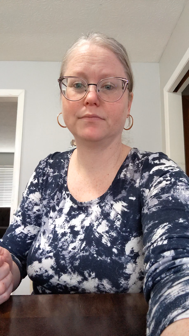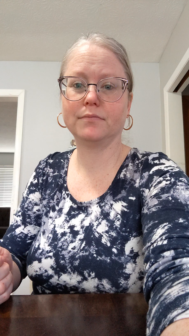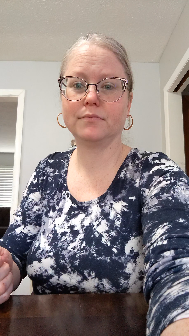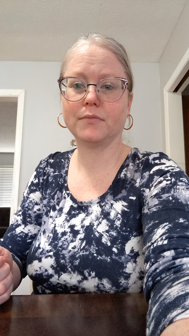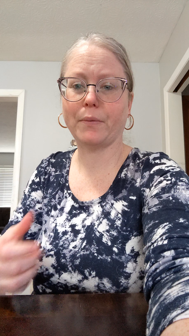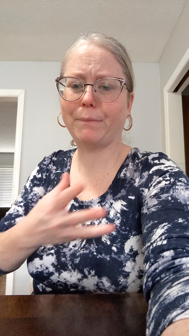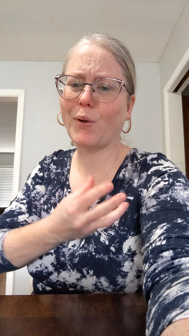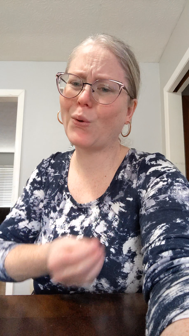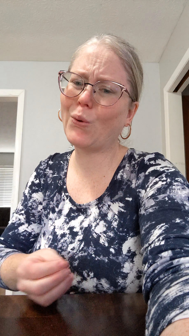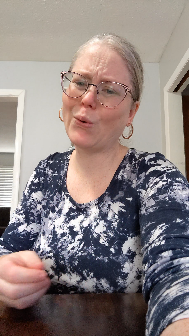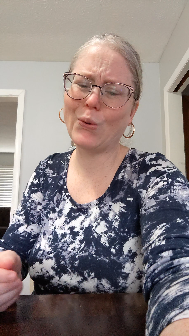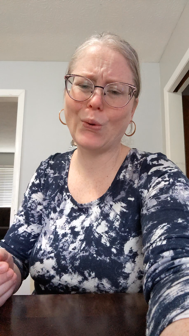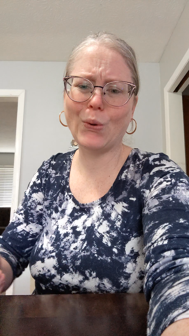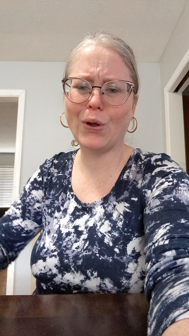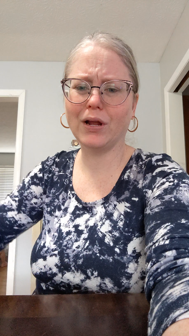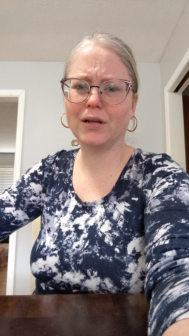poor